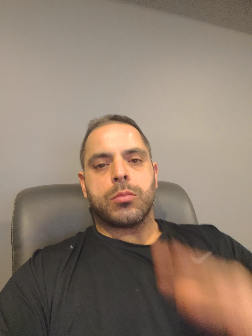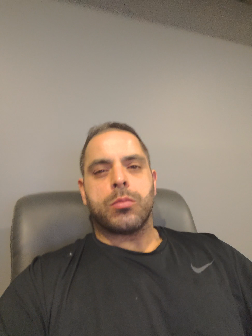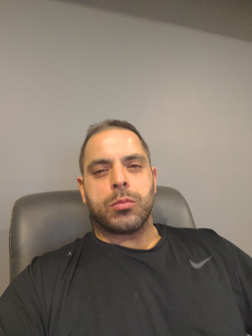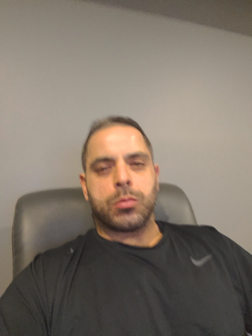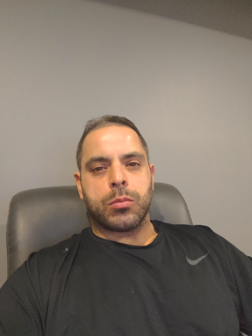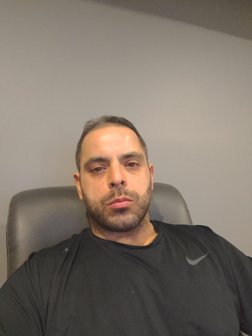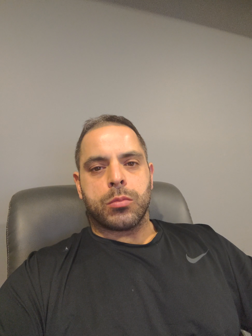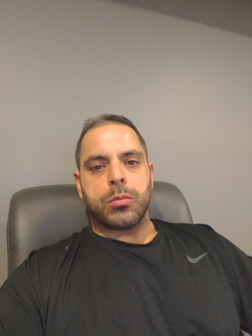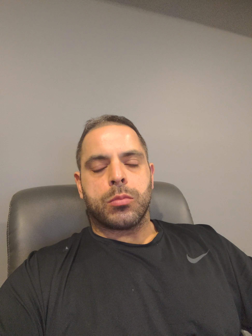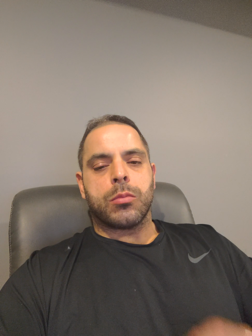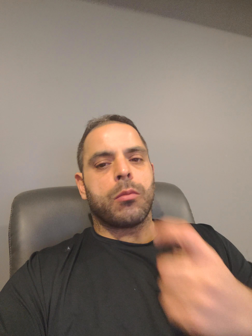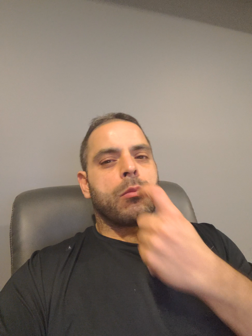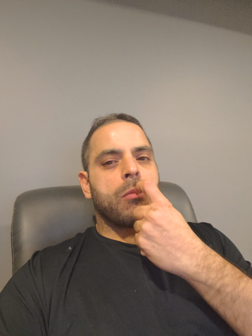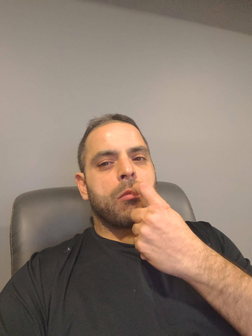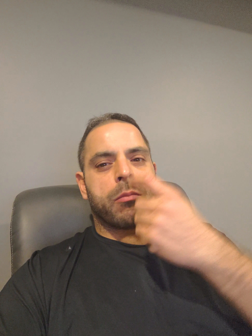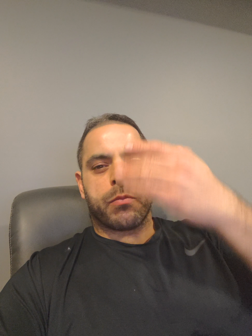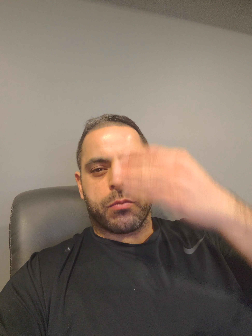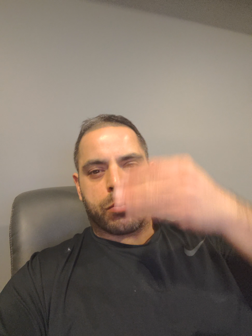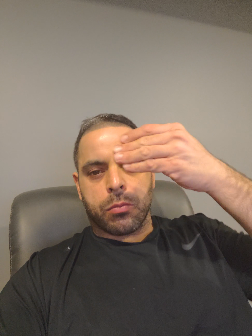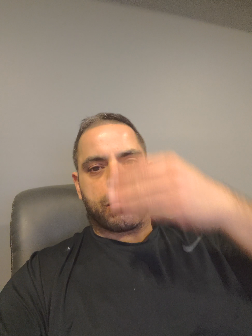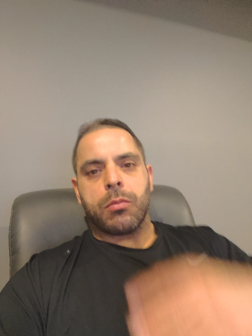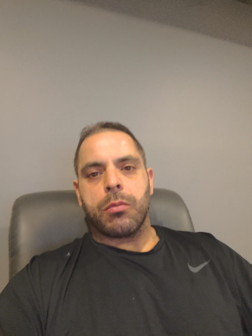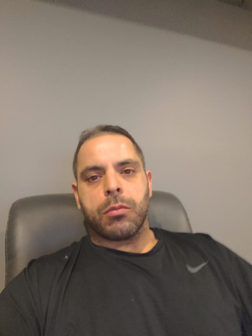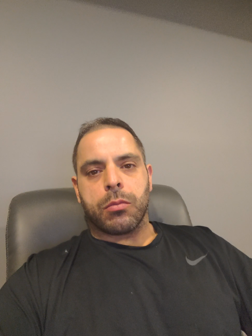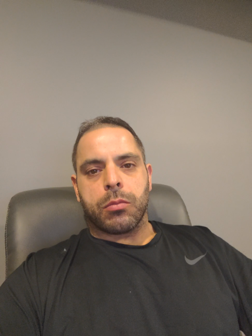window